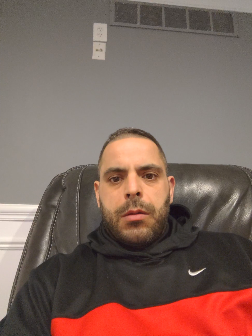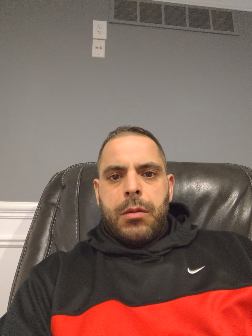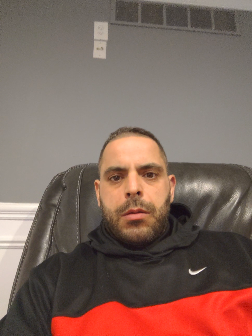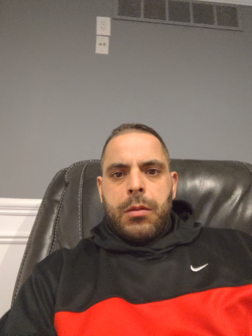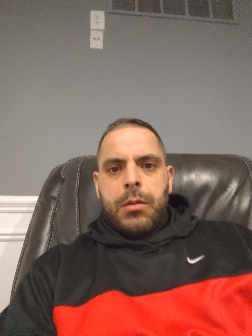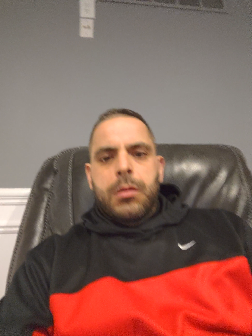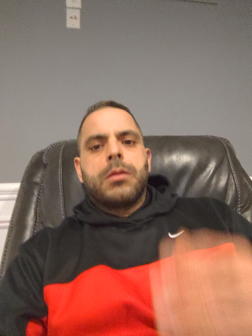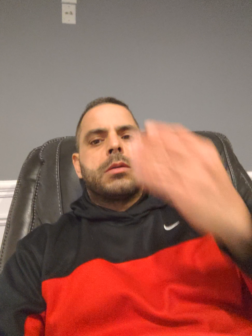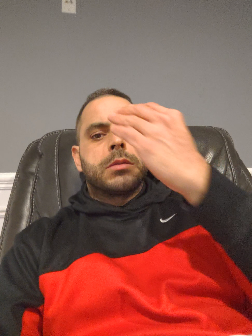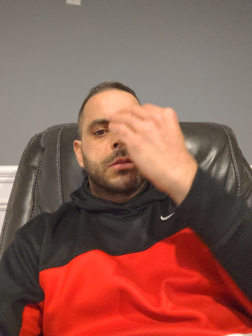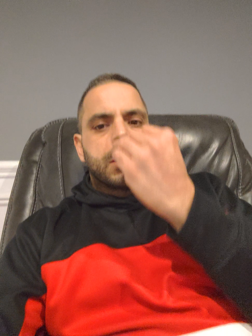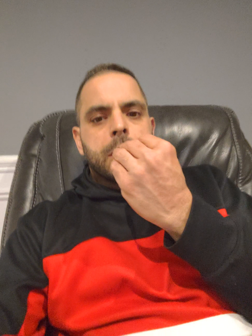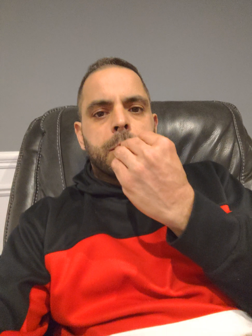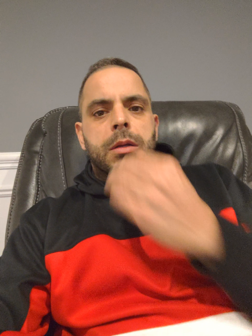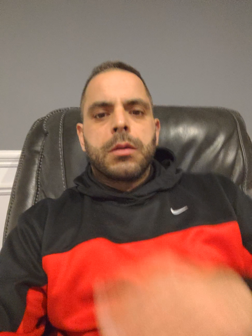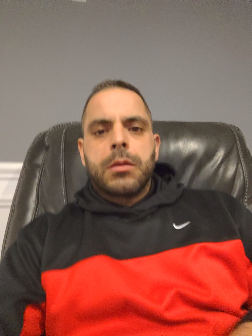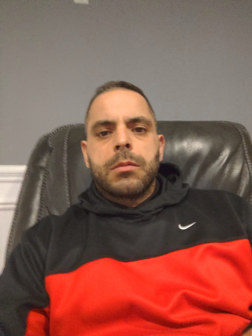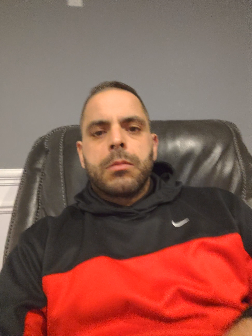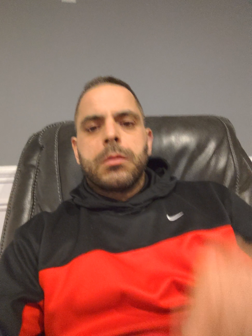sleep